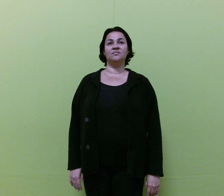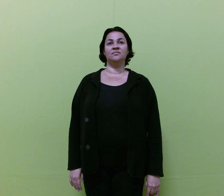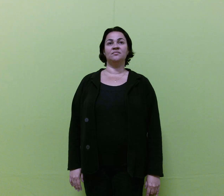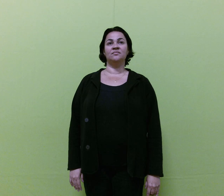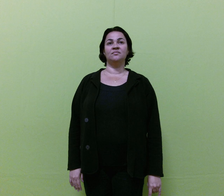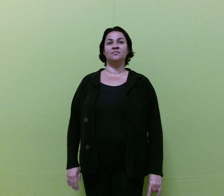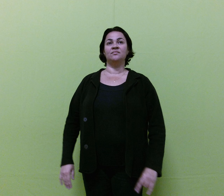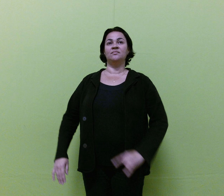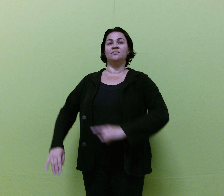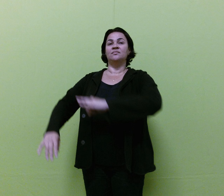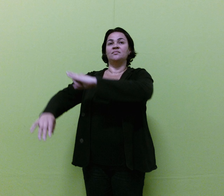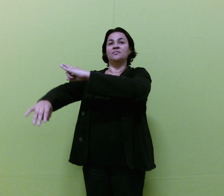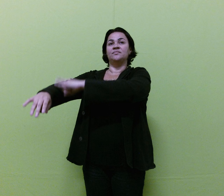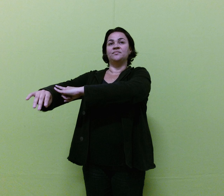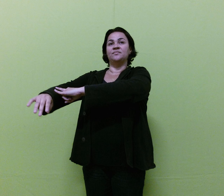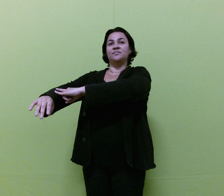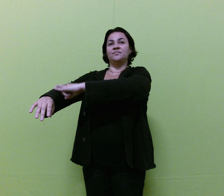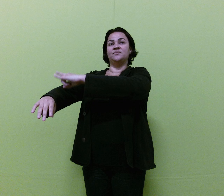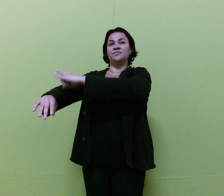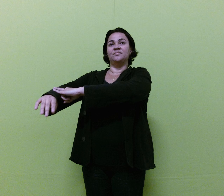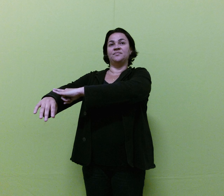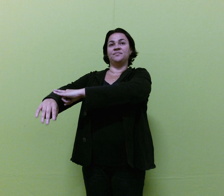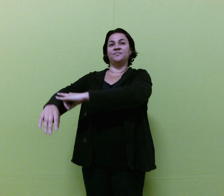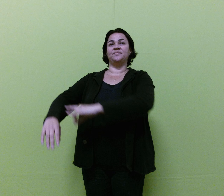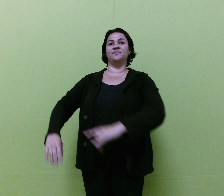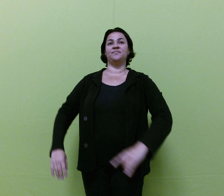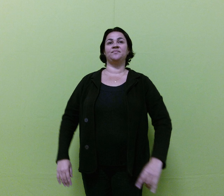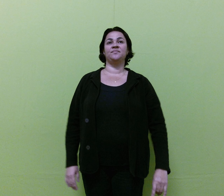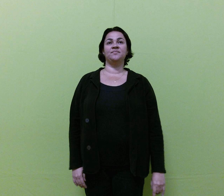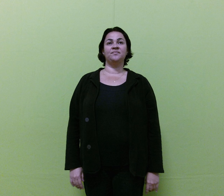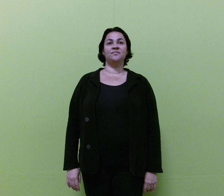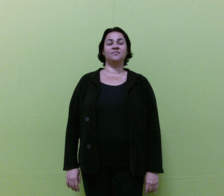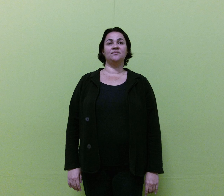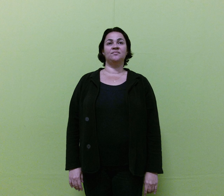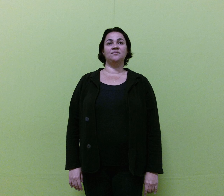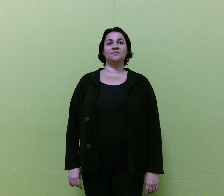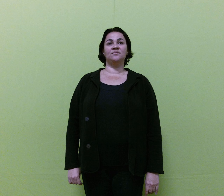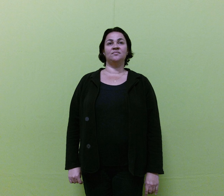banheiro